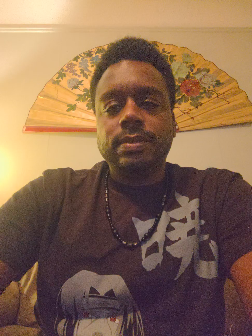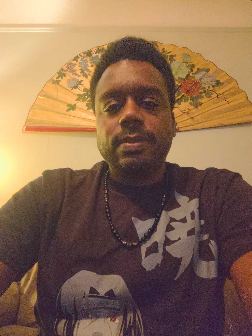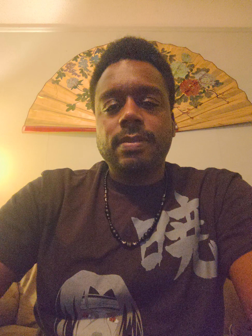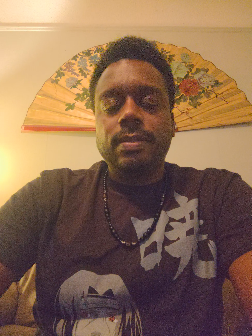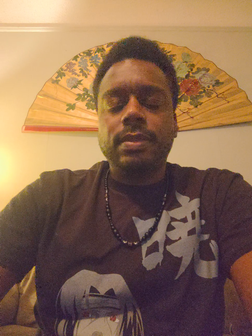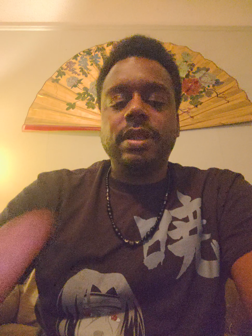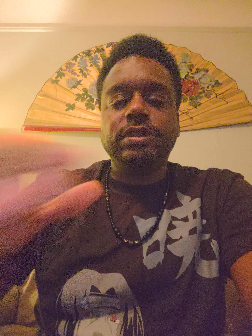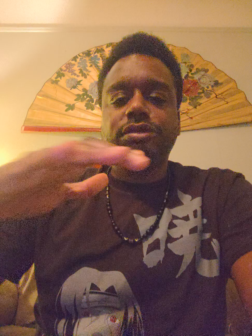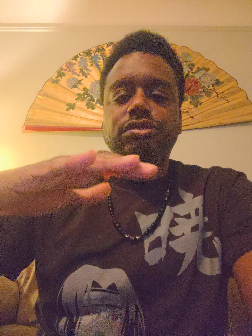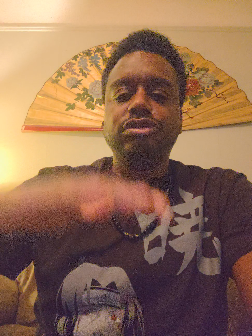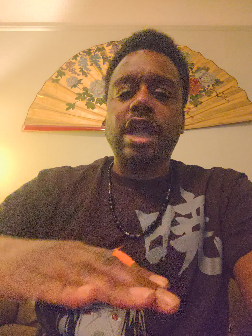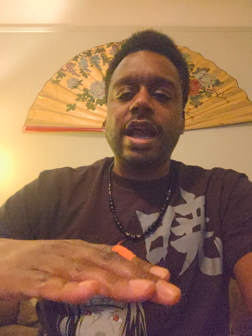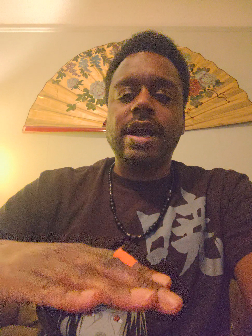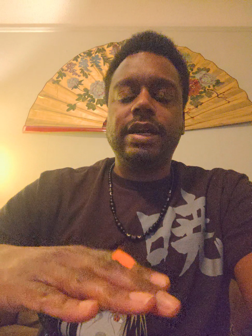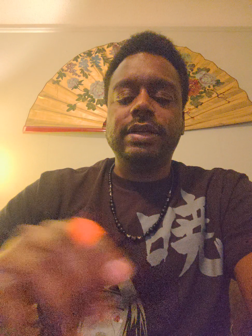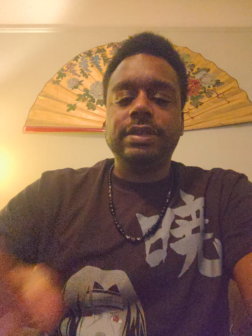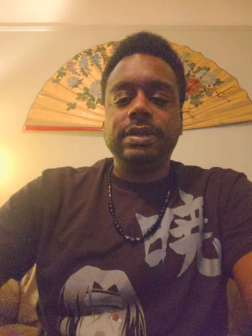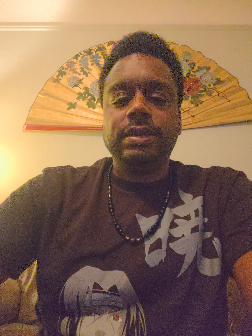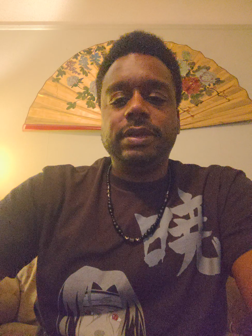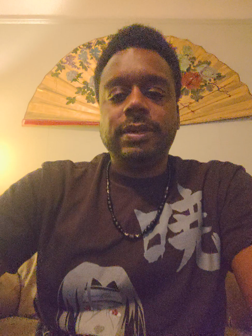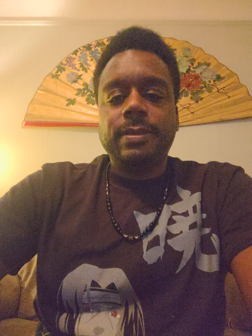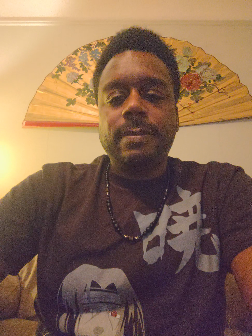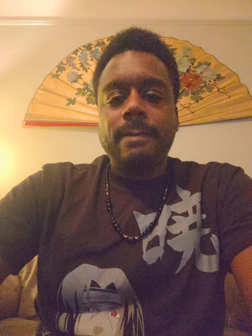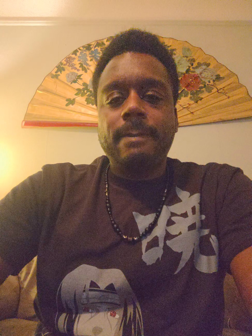child